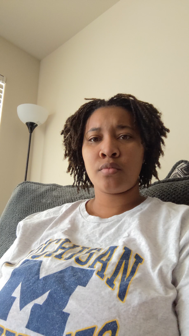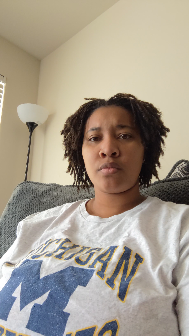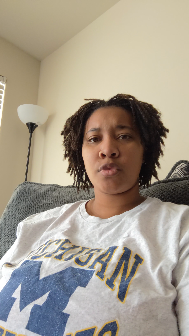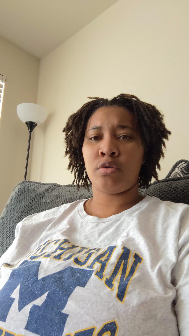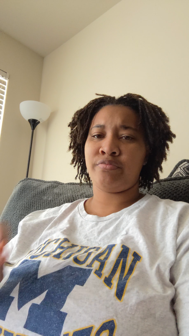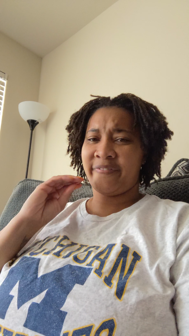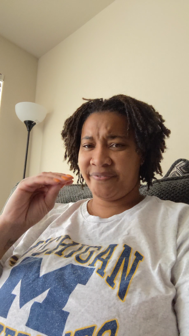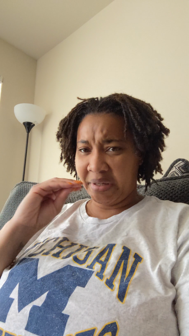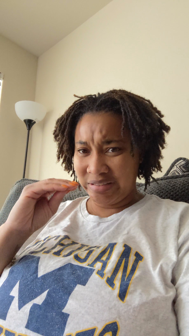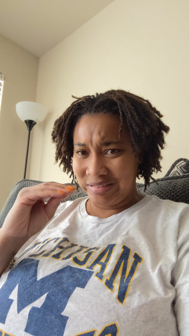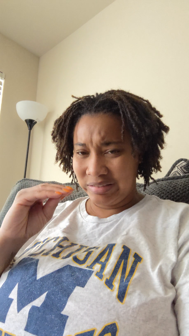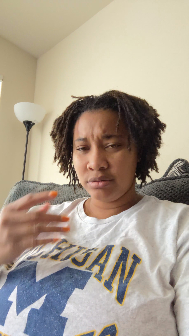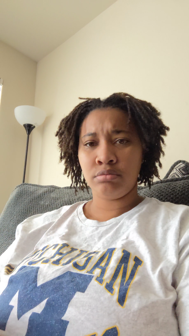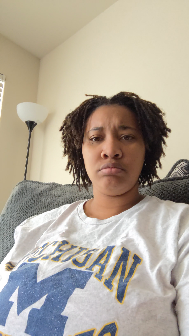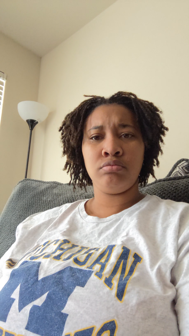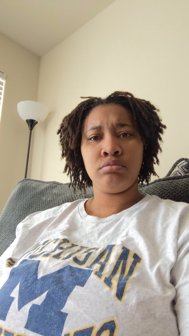fix